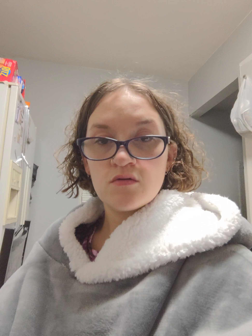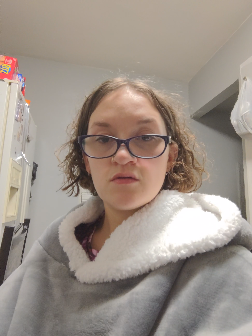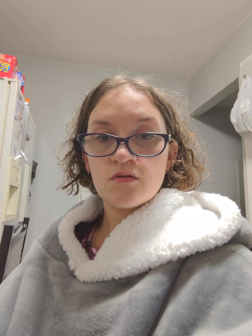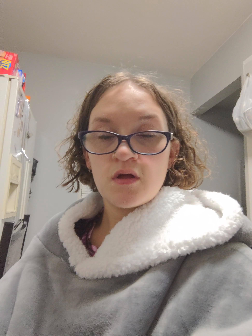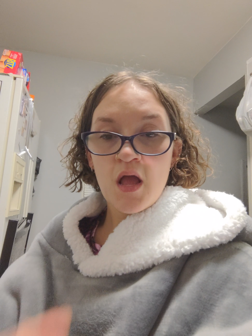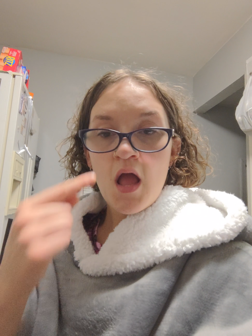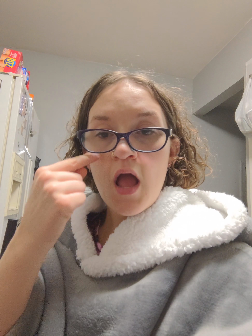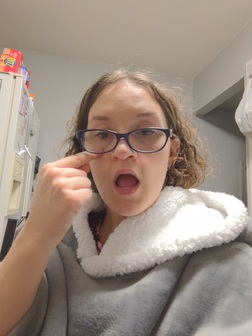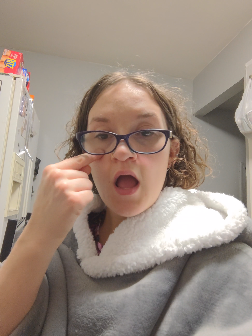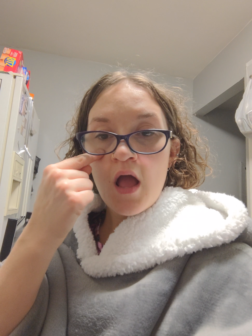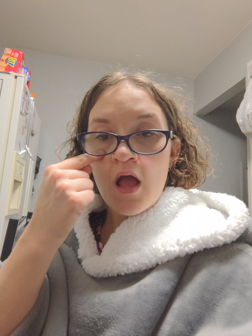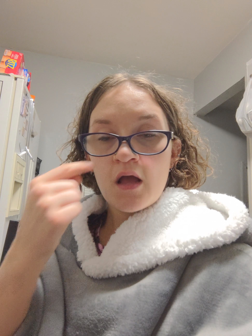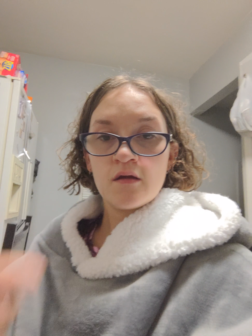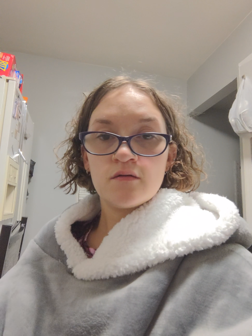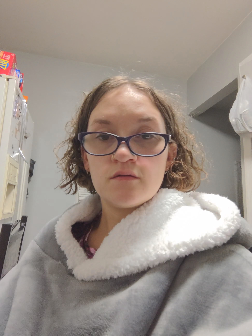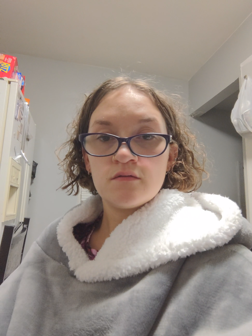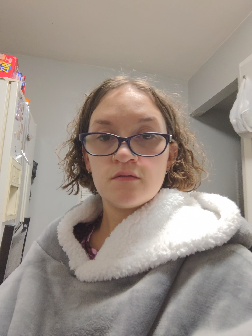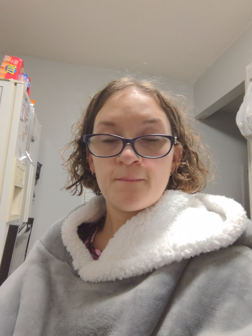eye